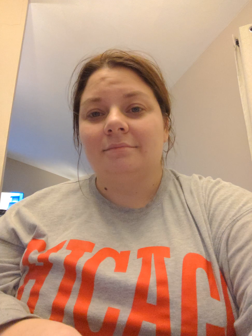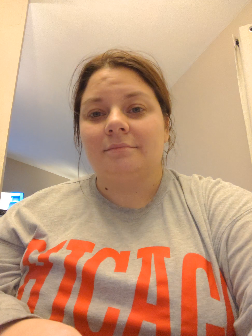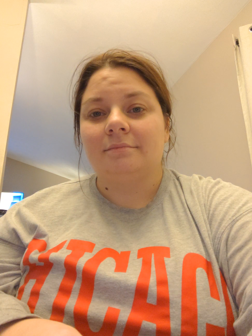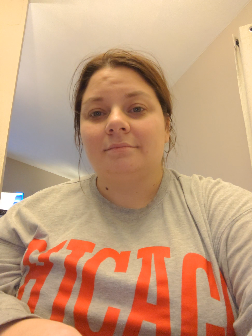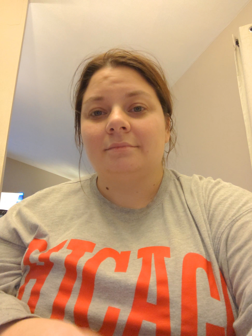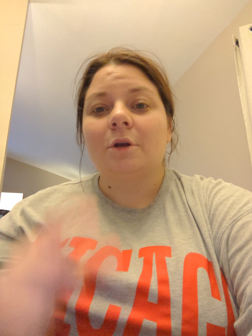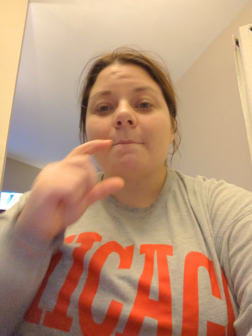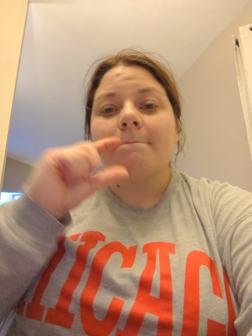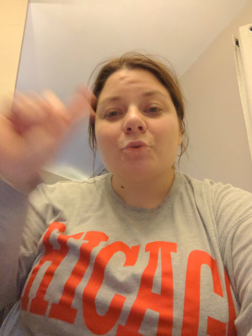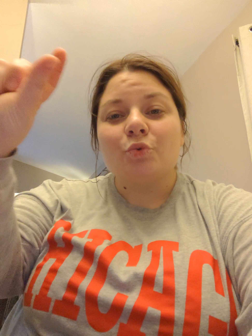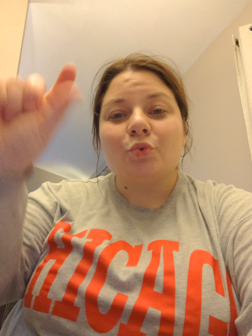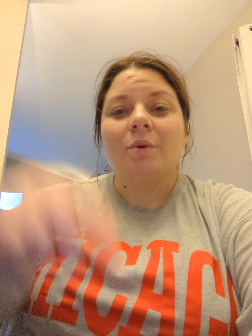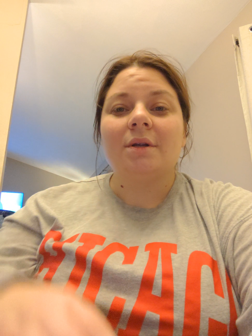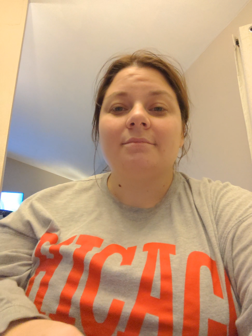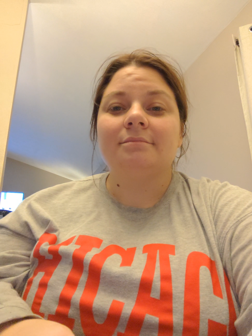moon